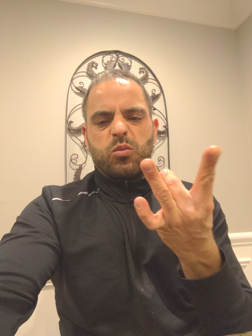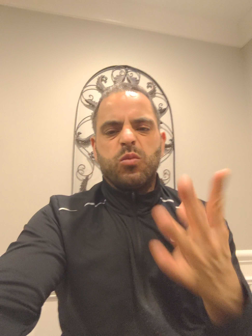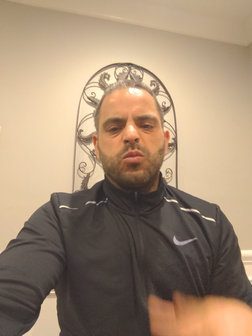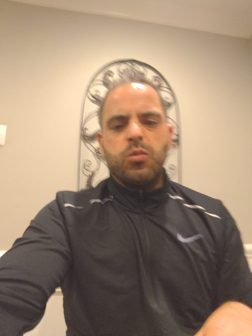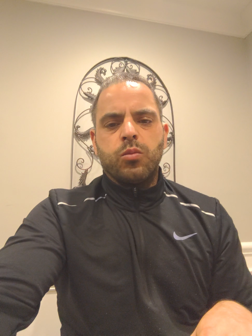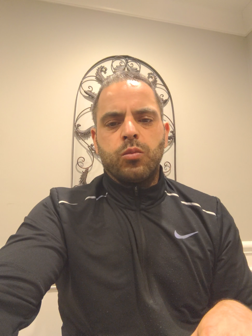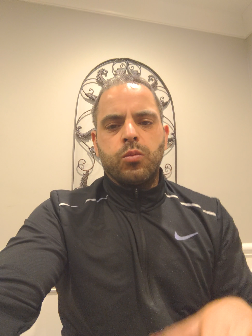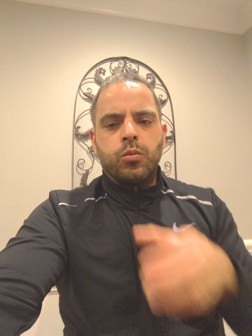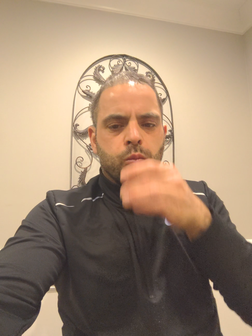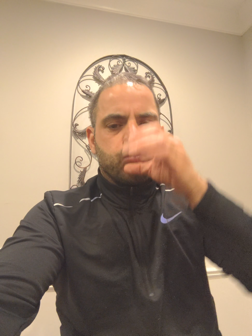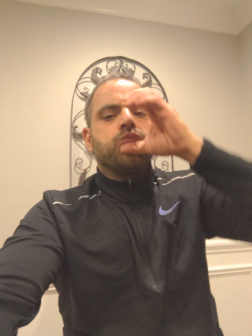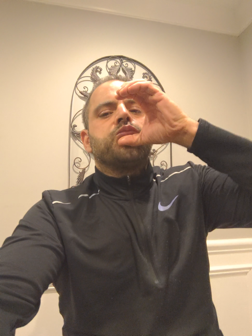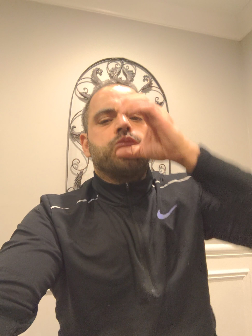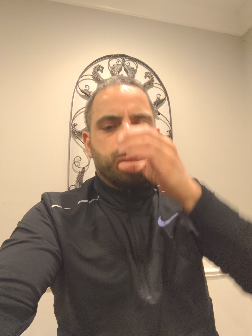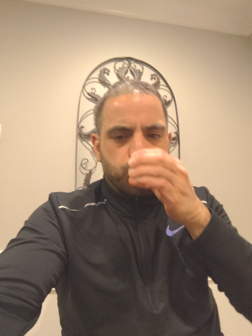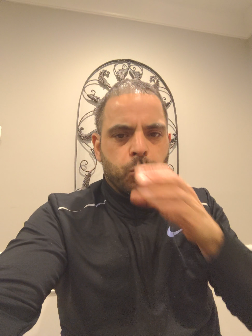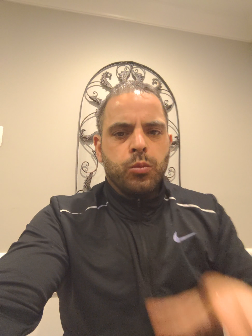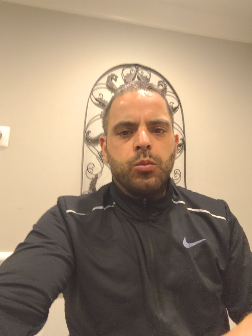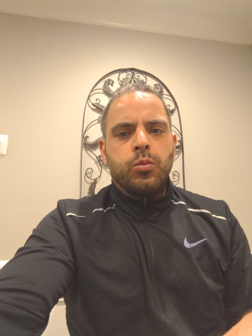drink